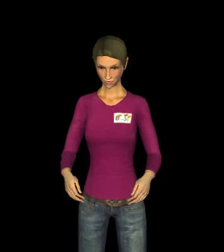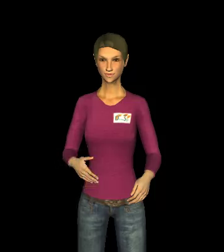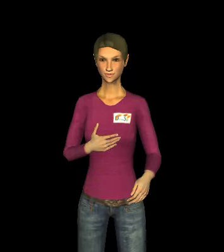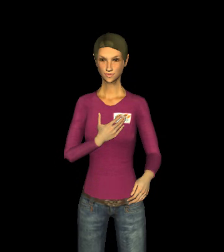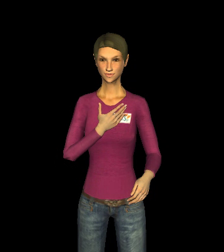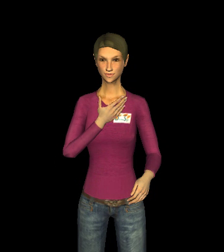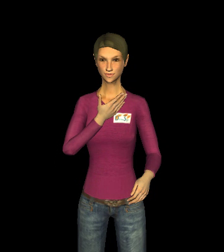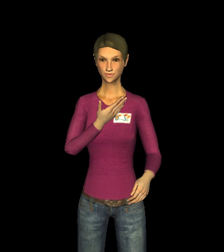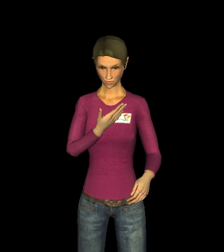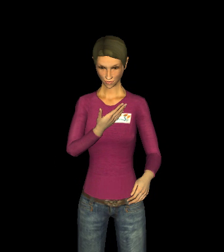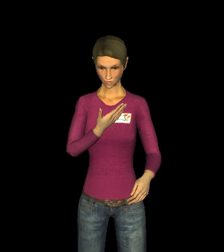يحب